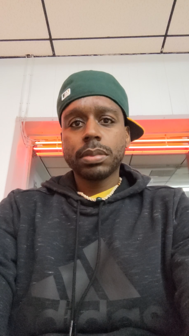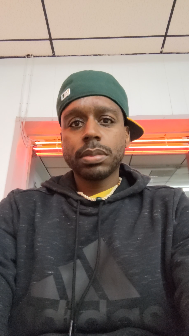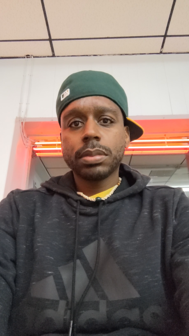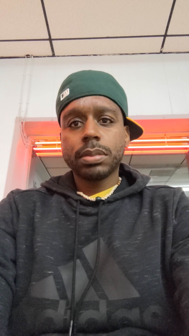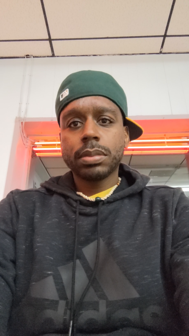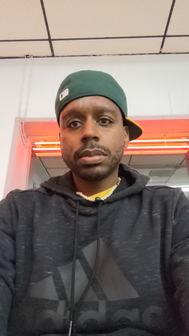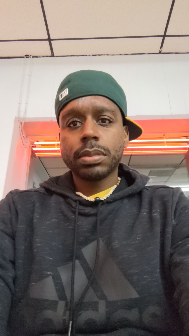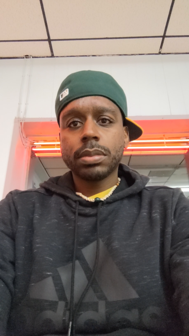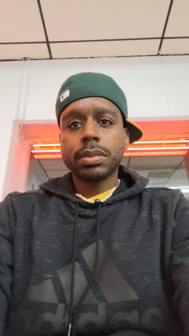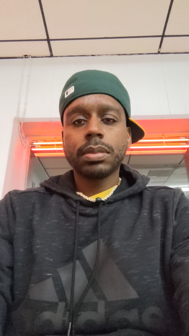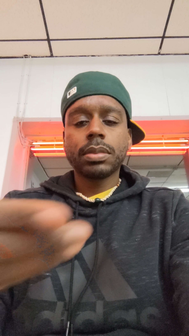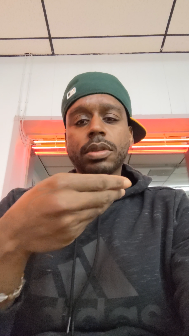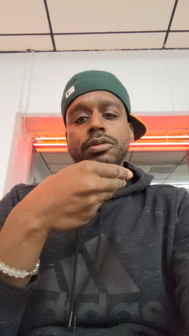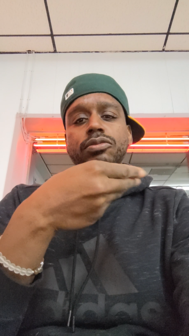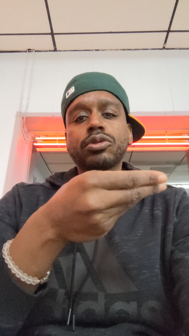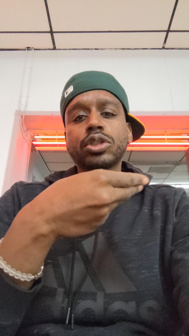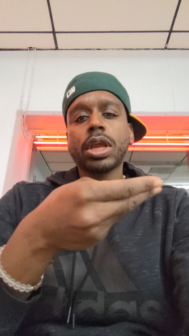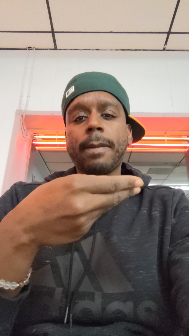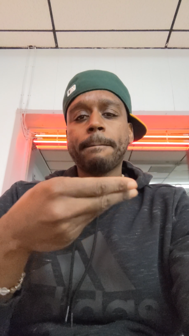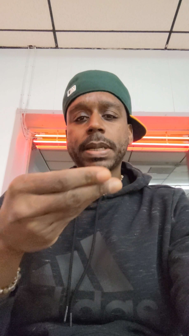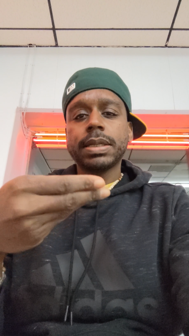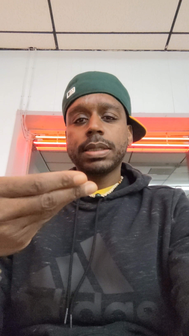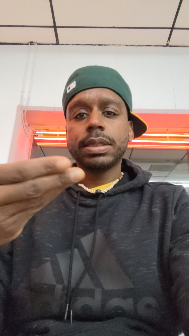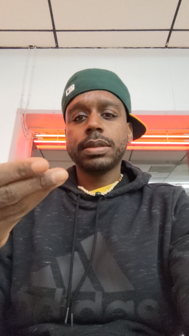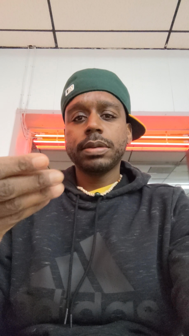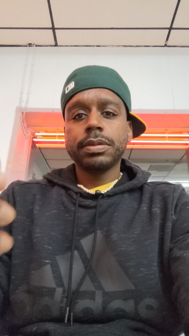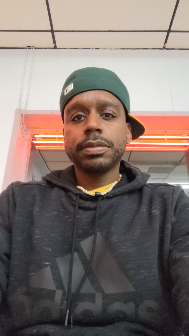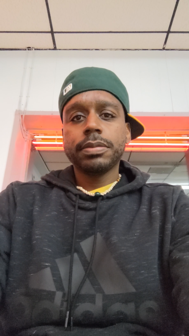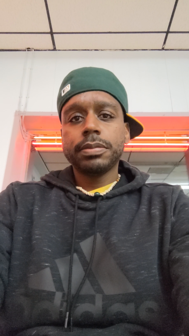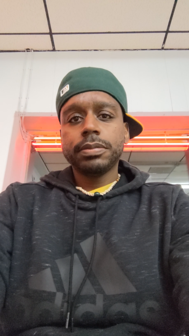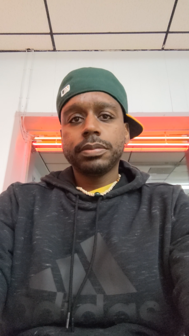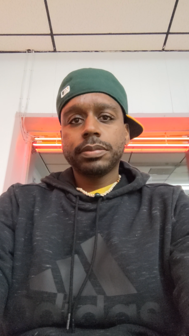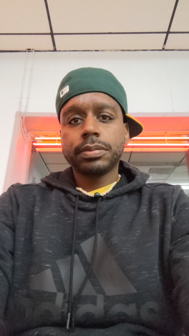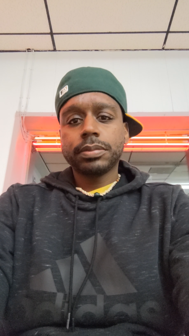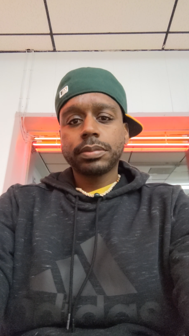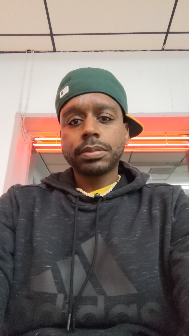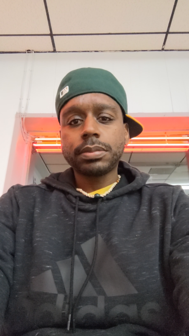shopping